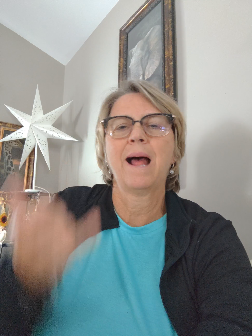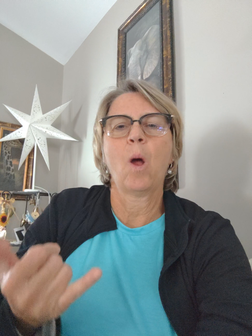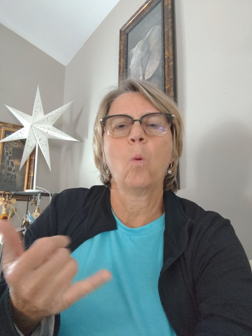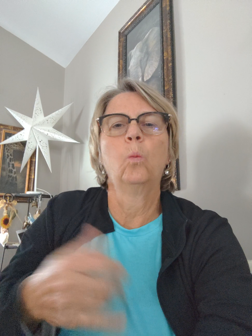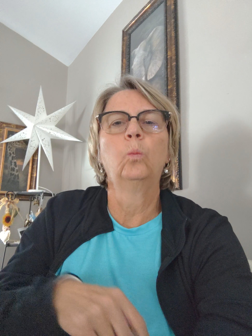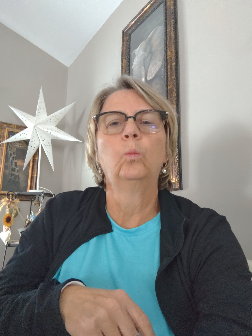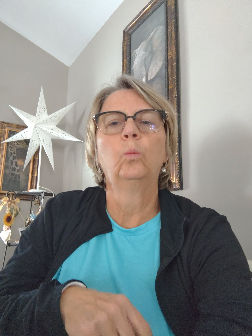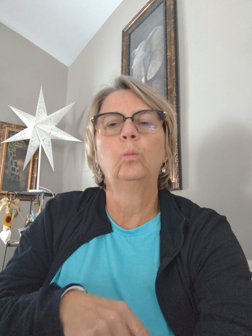now